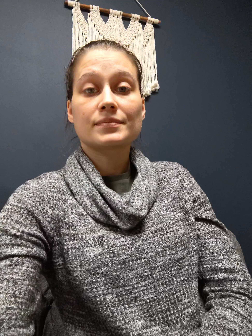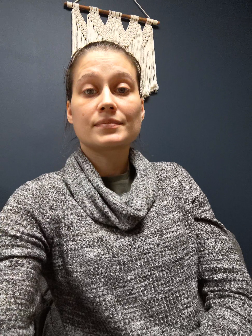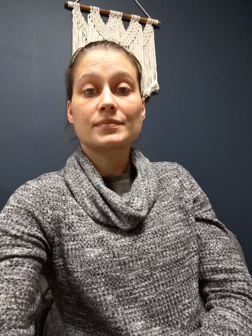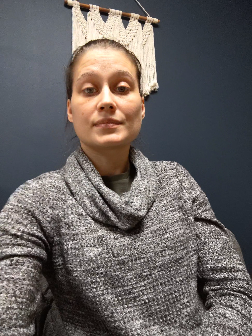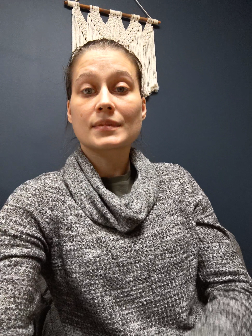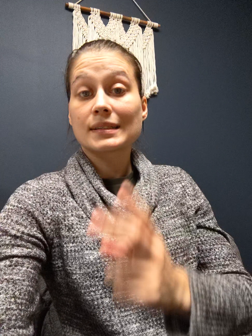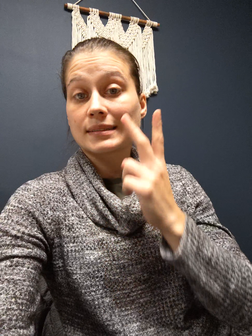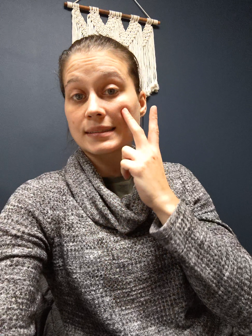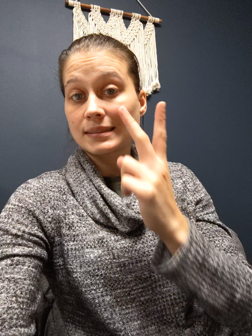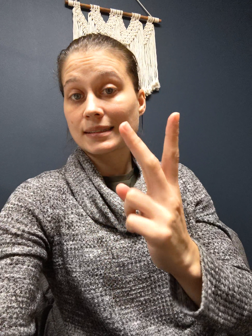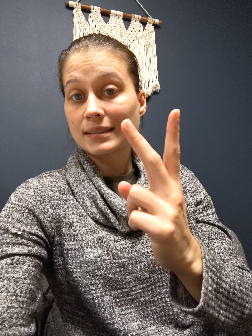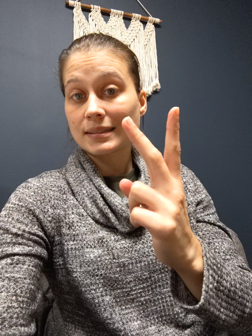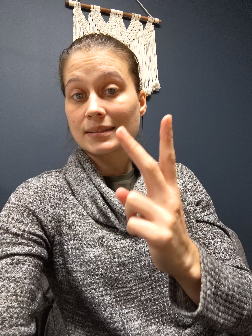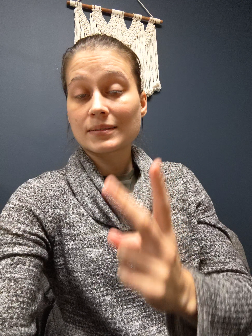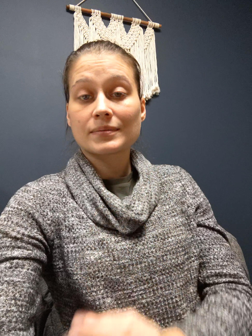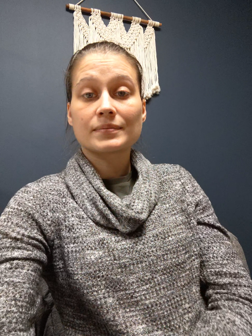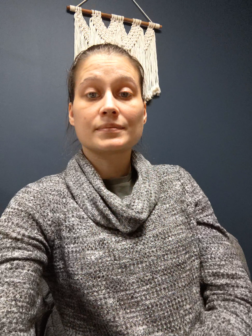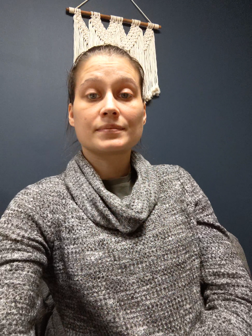see